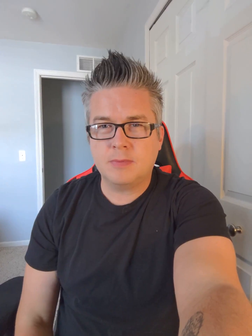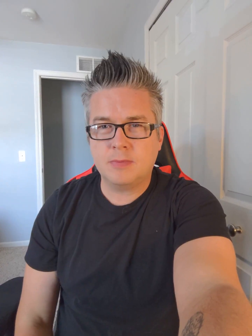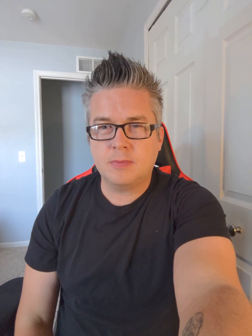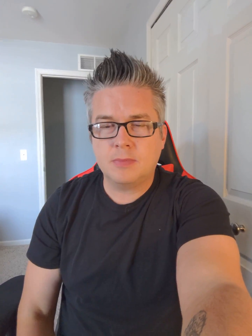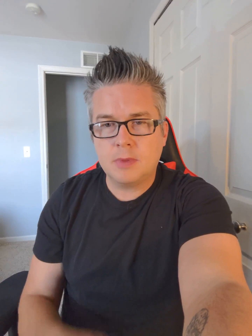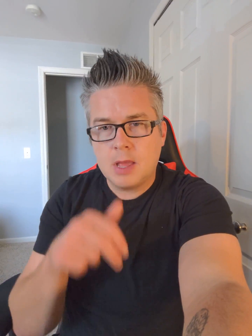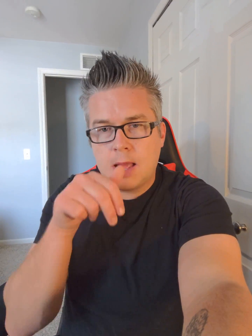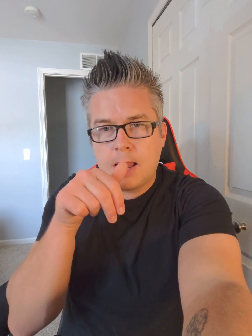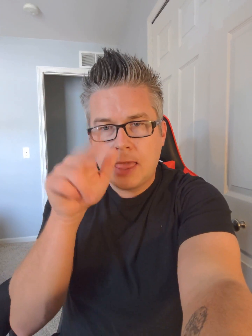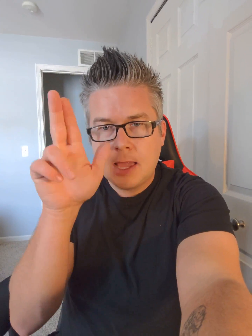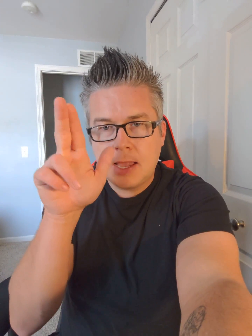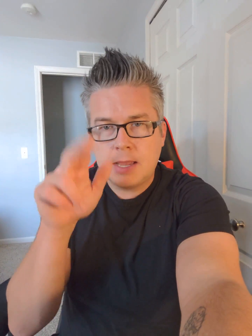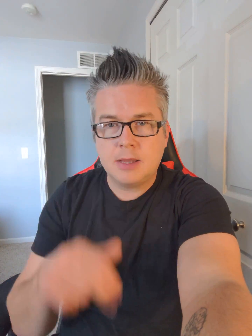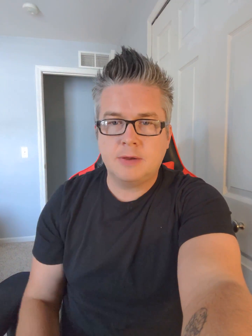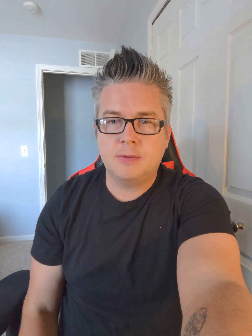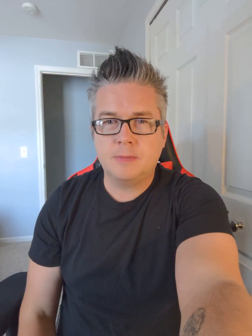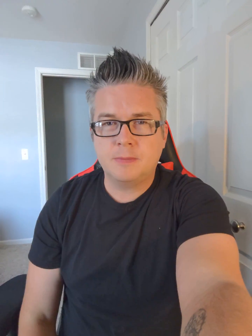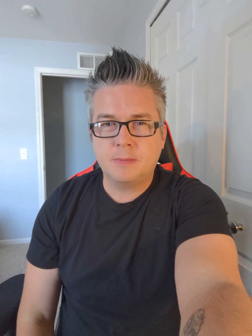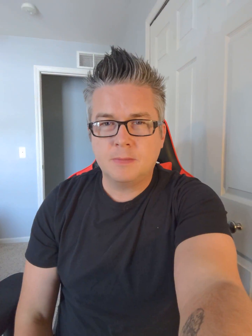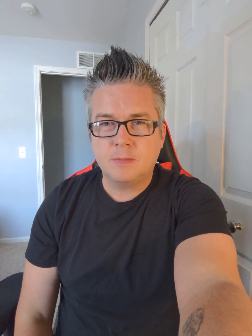lick